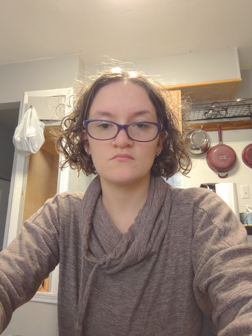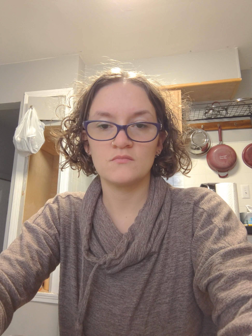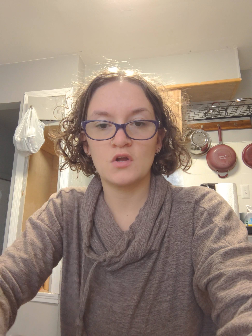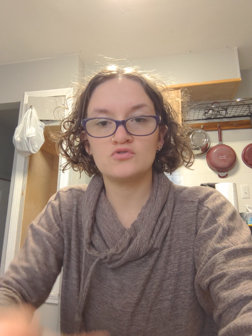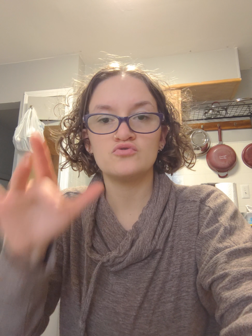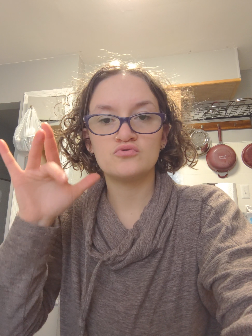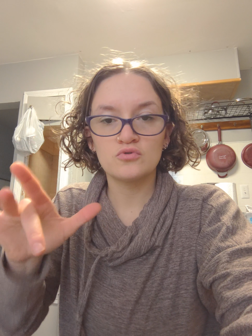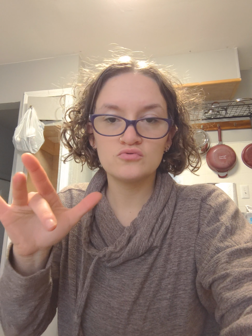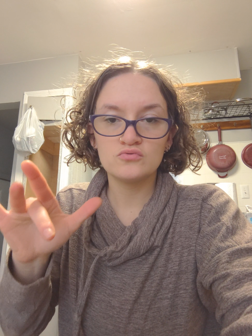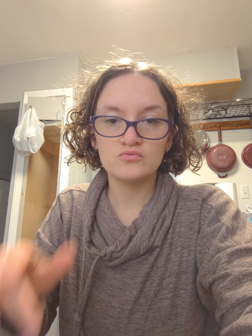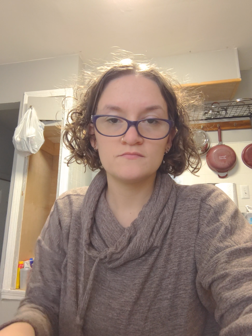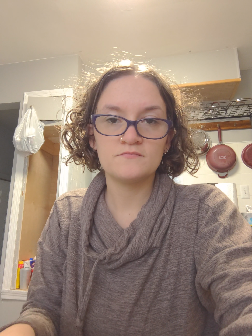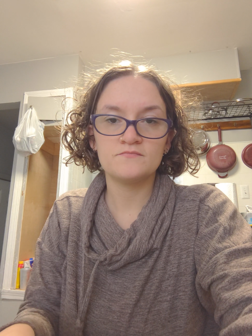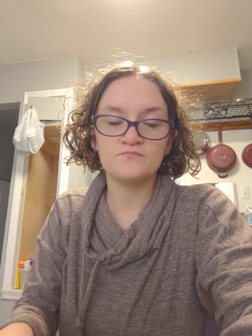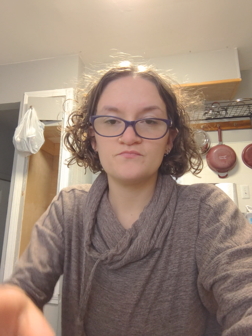touch